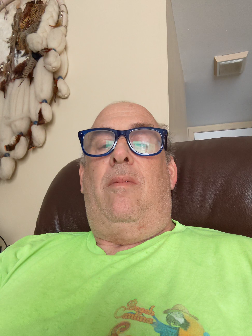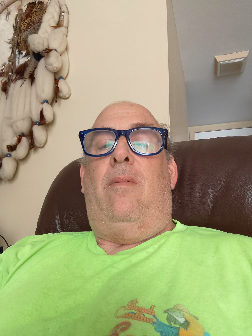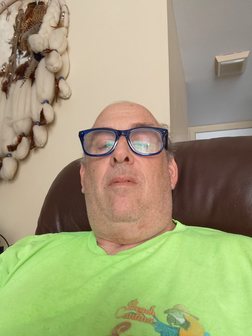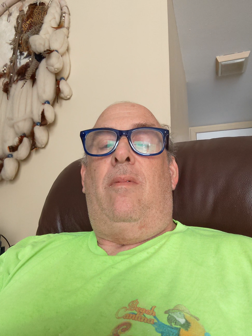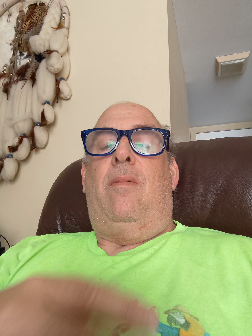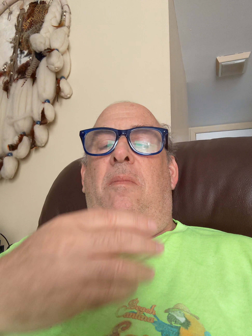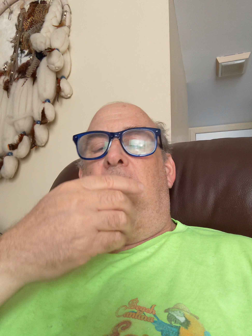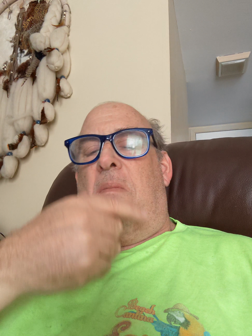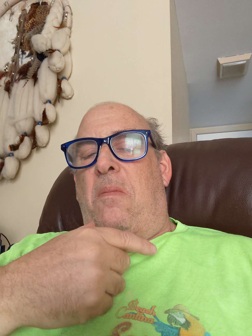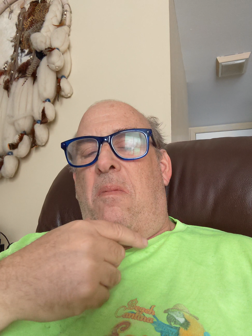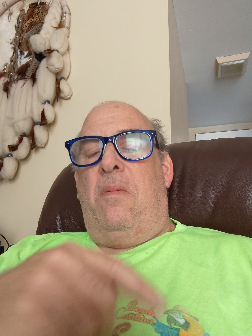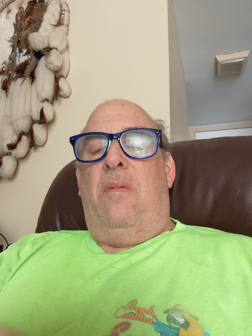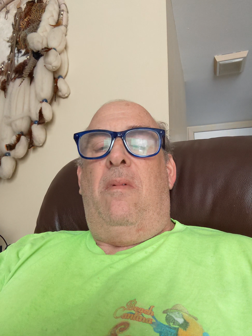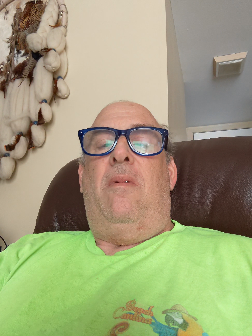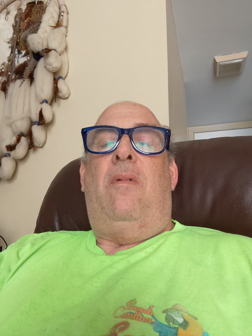sad